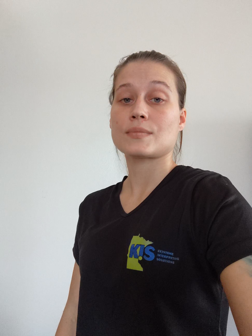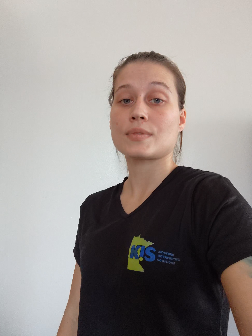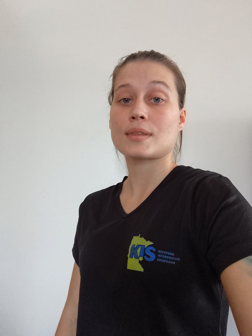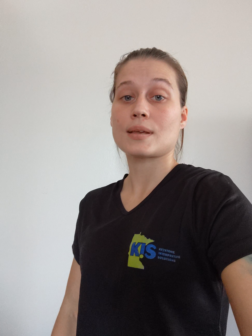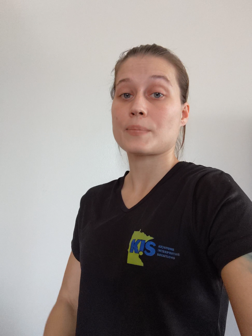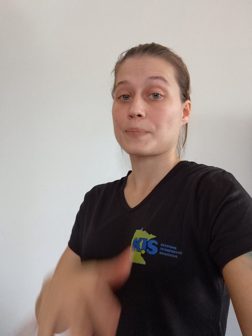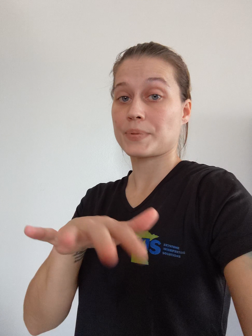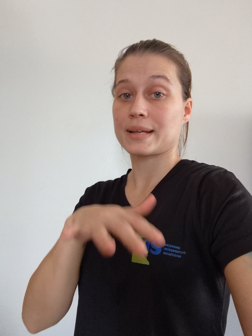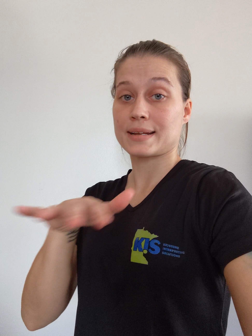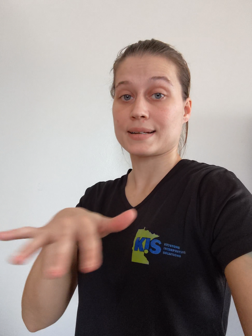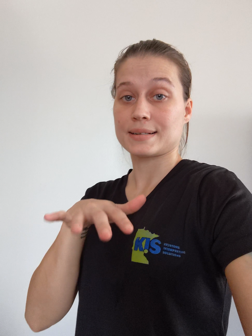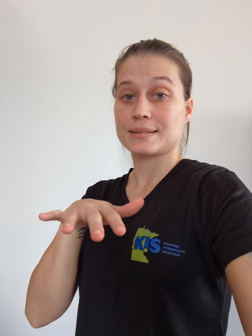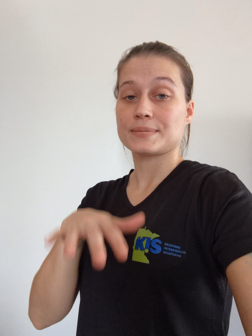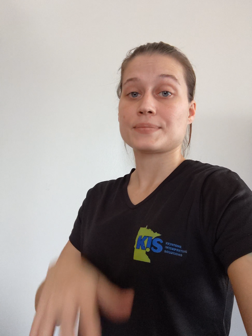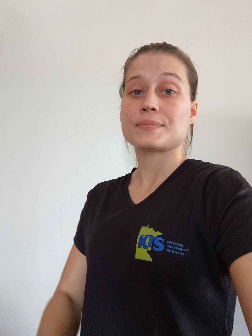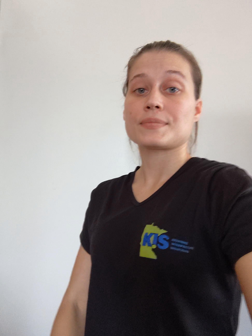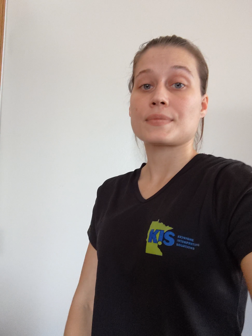mitten